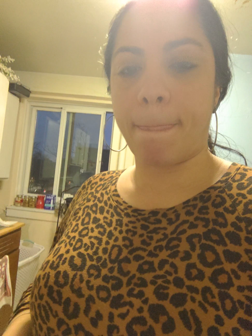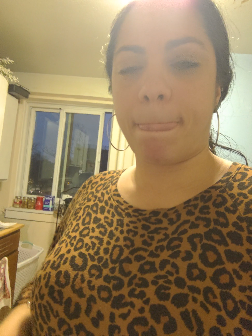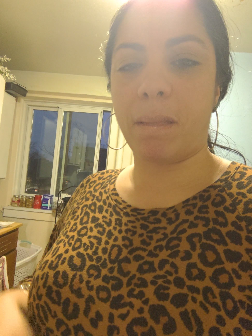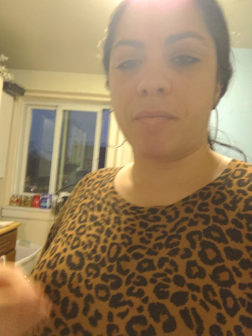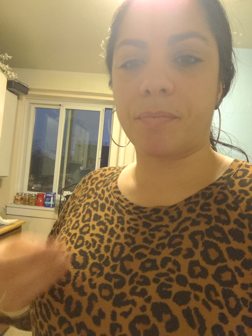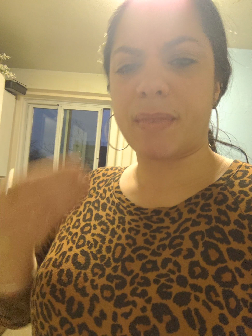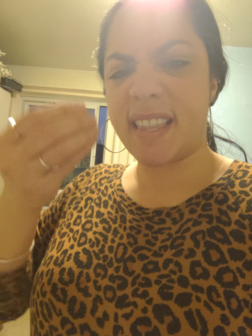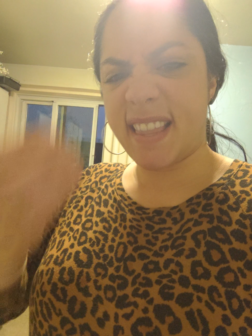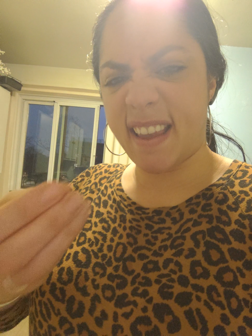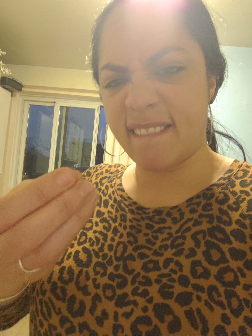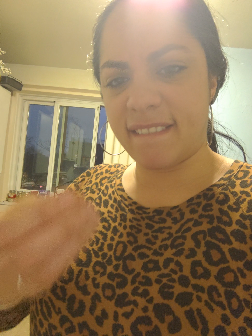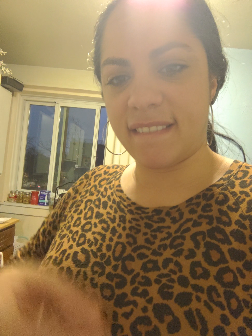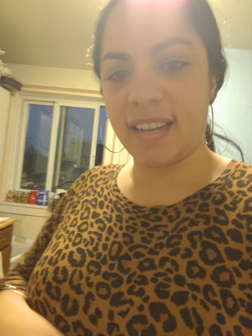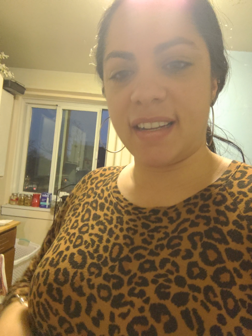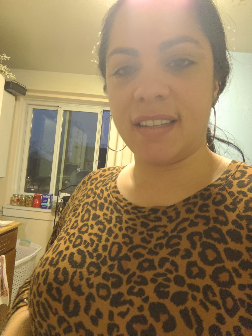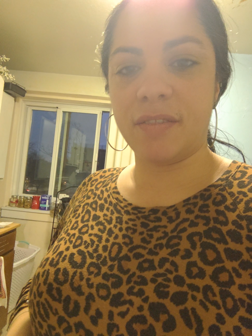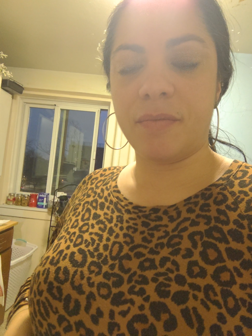give